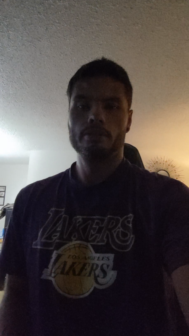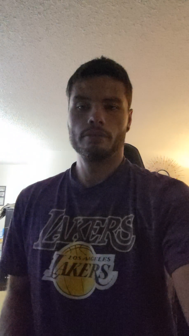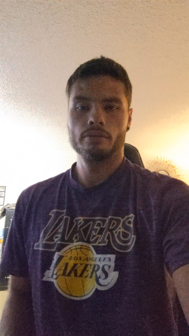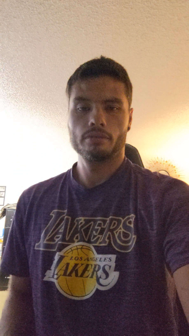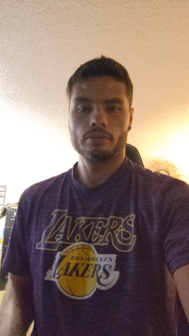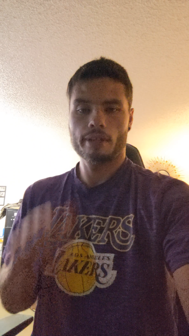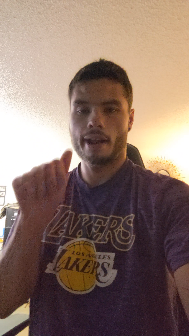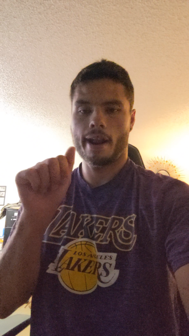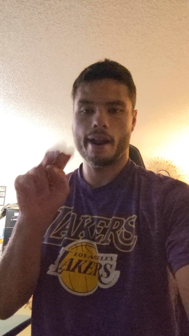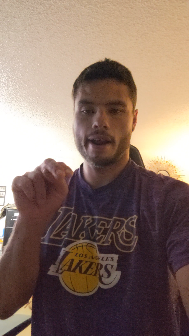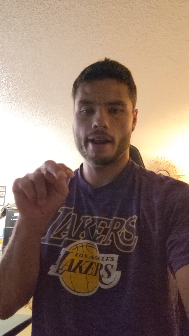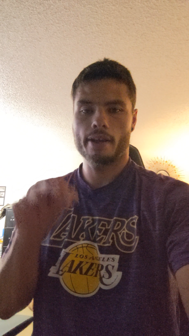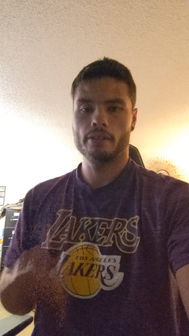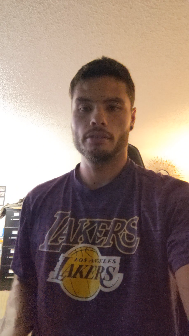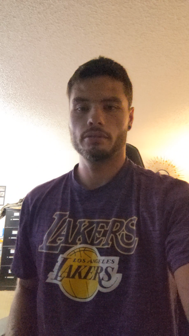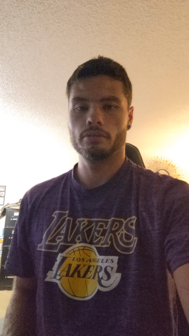an